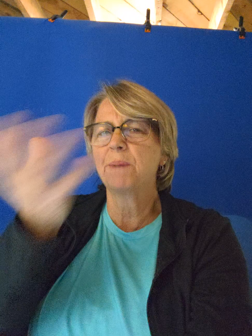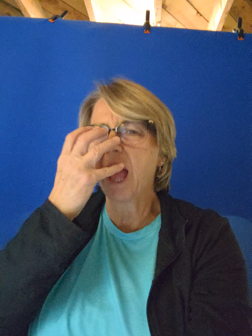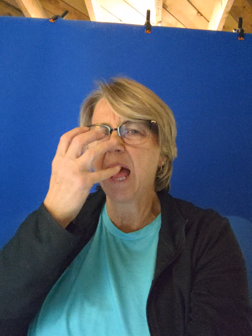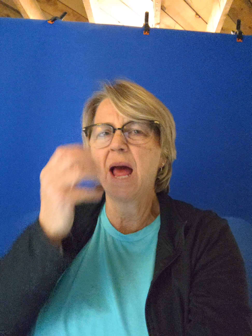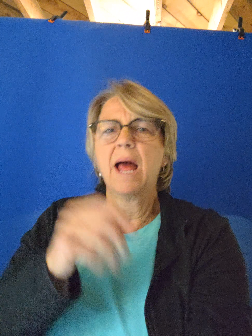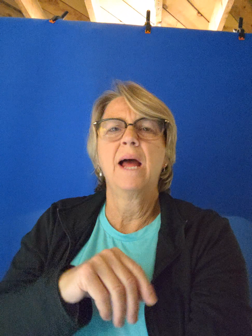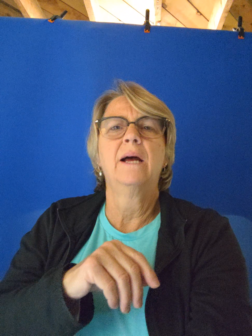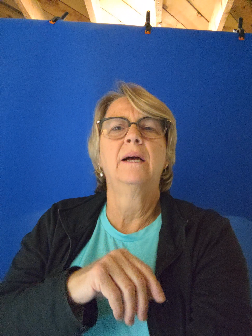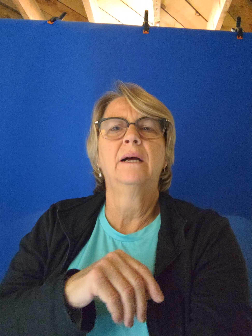mad